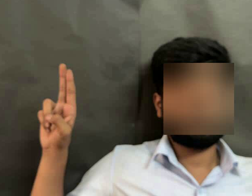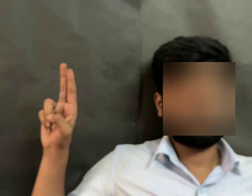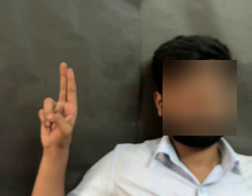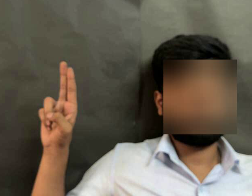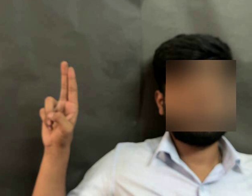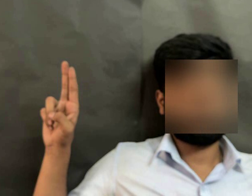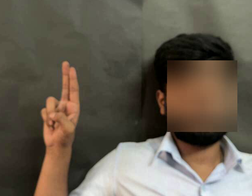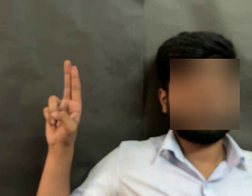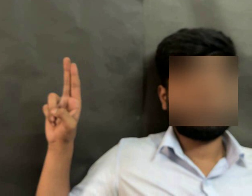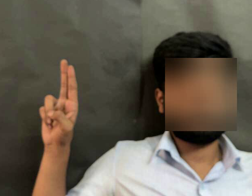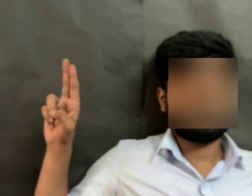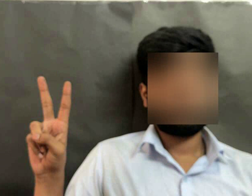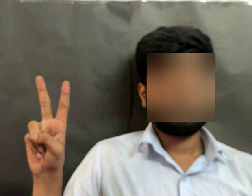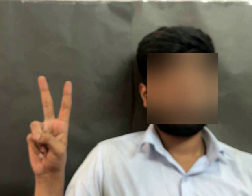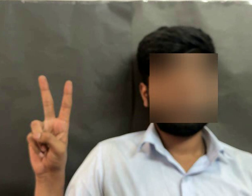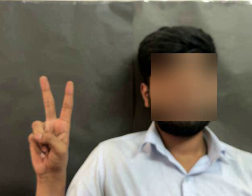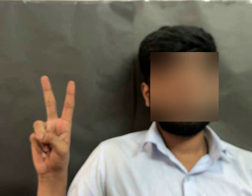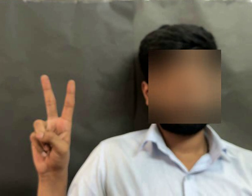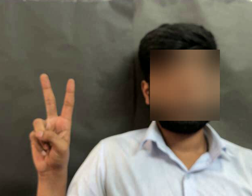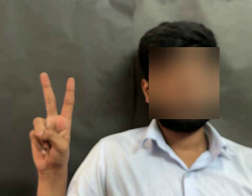V